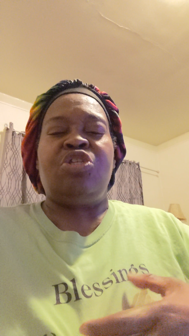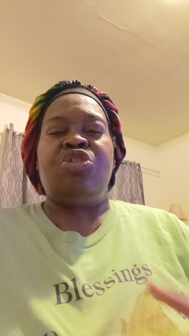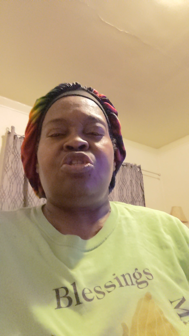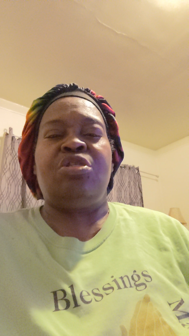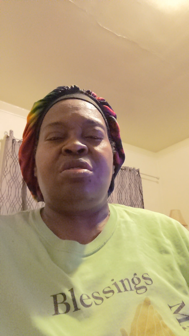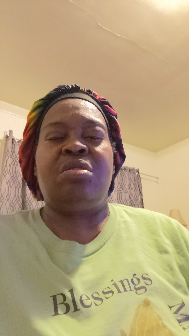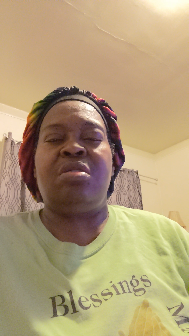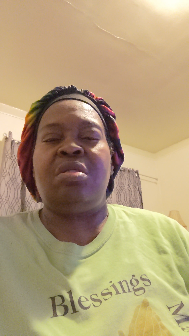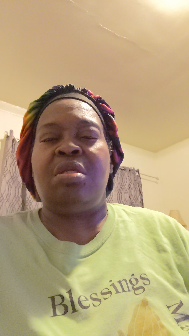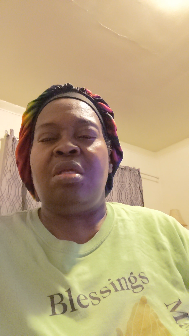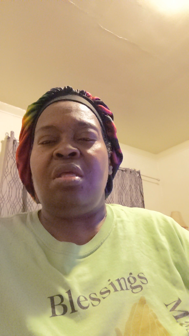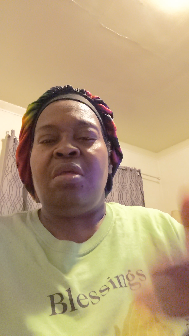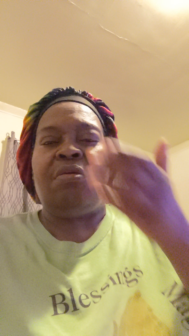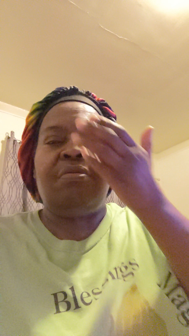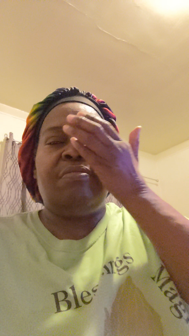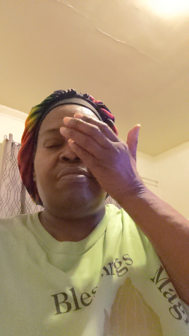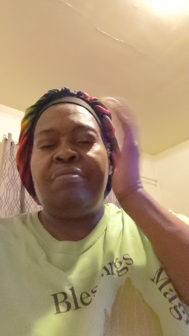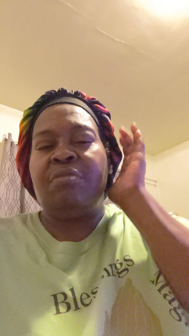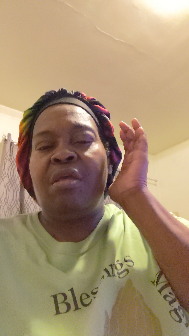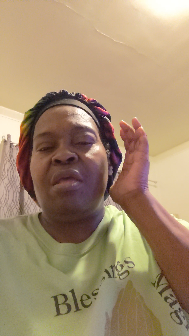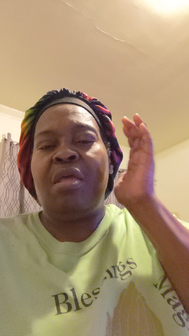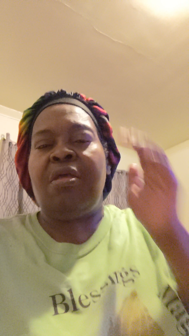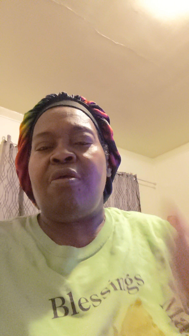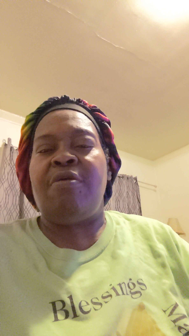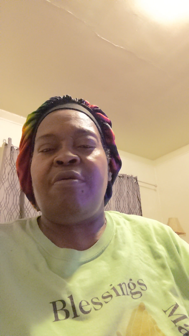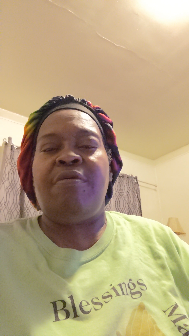peekaboo